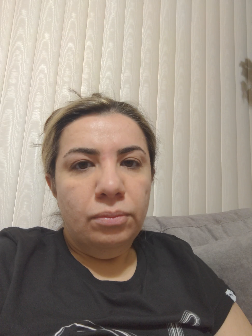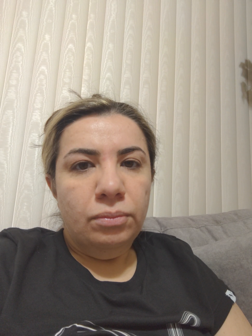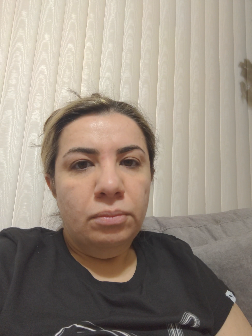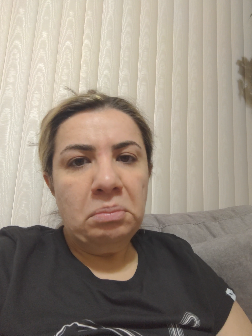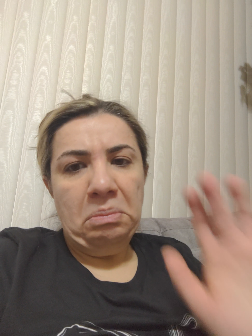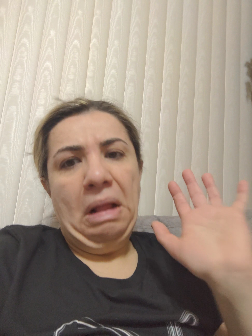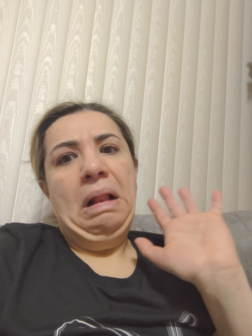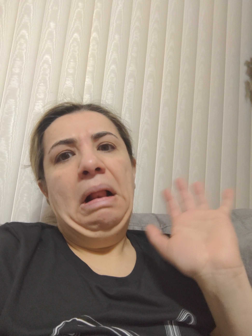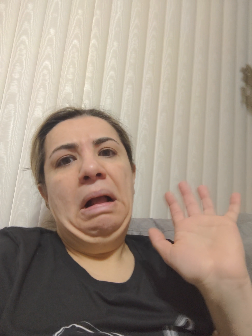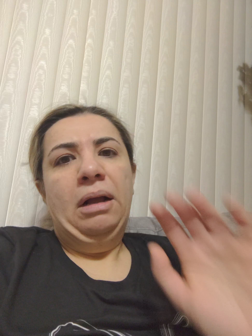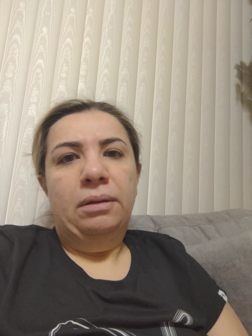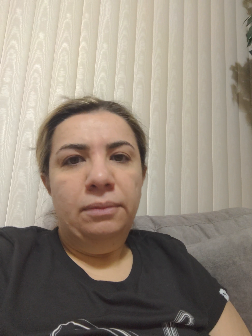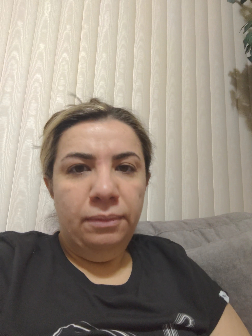yucky